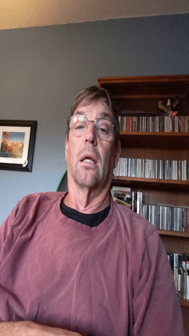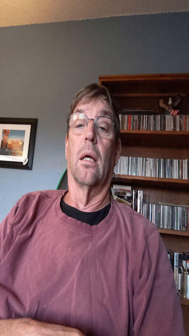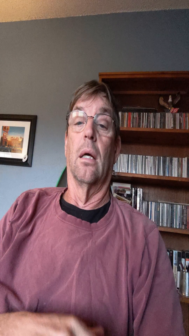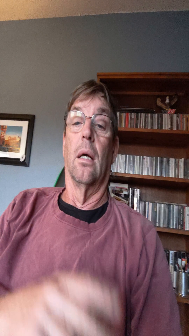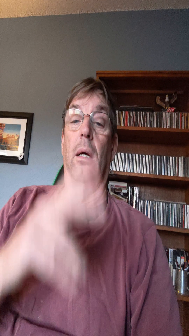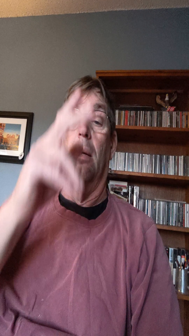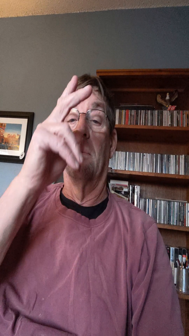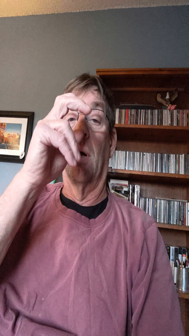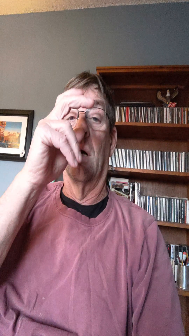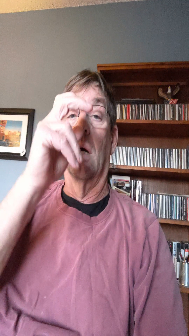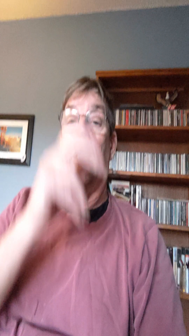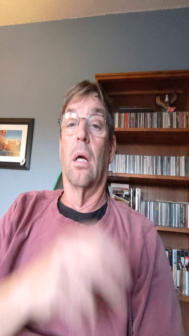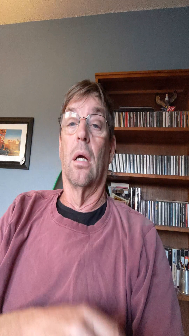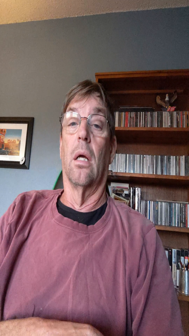bug